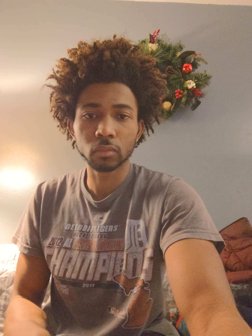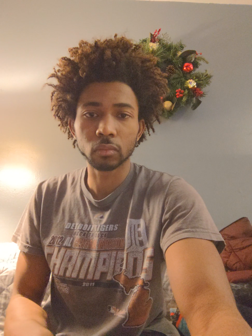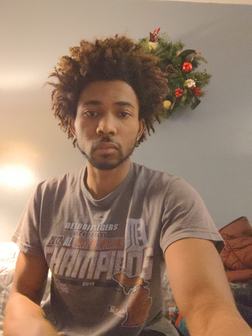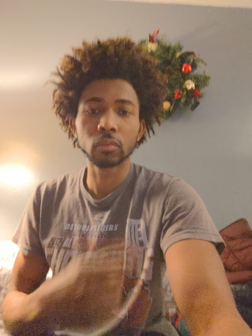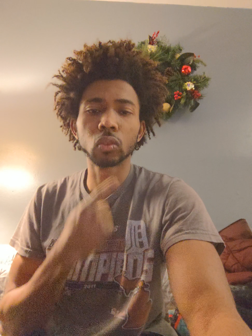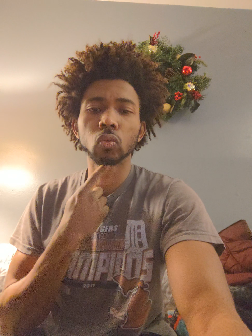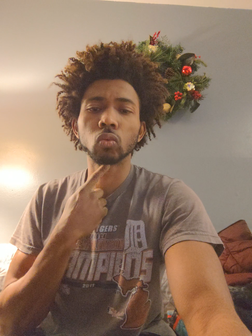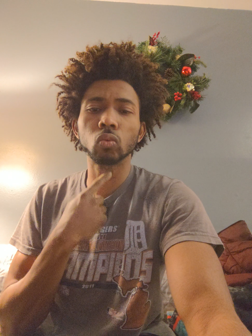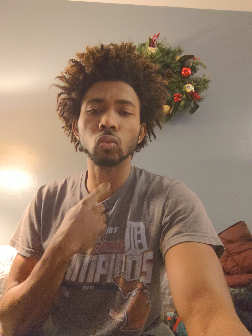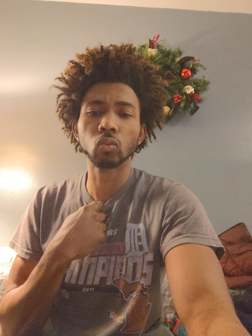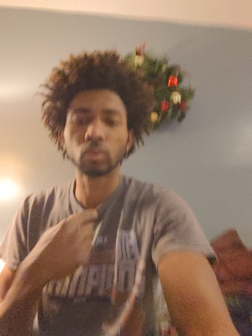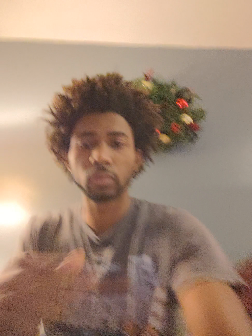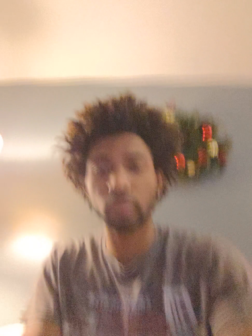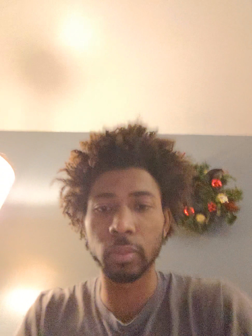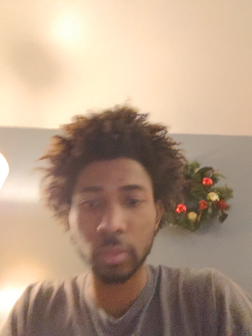thirsty